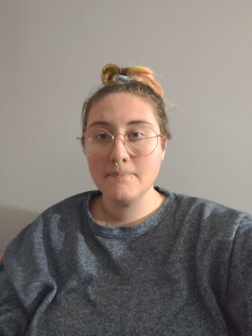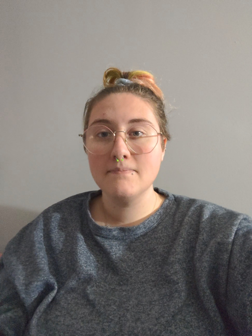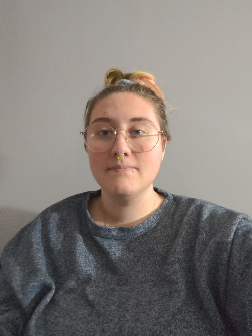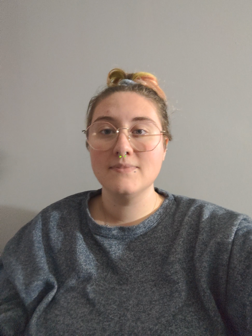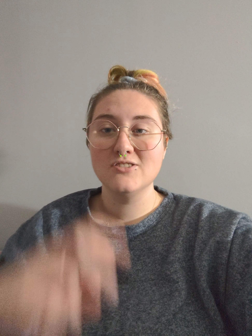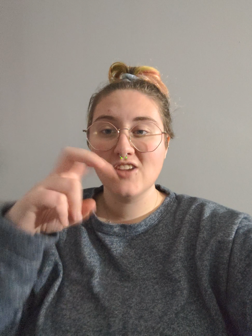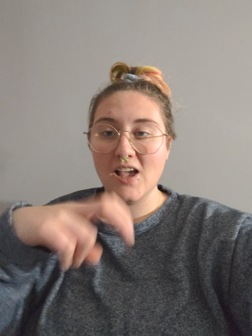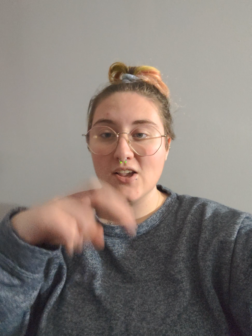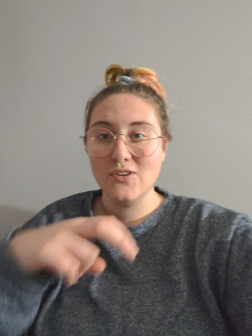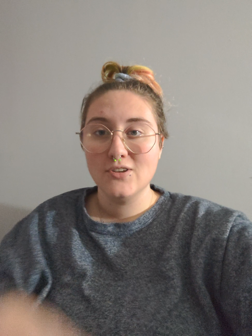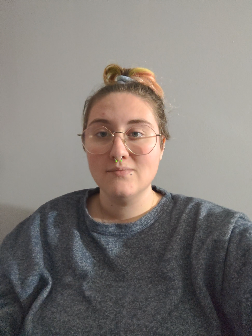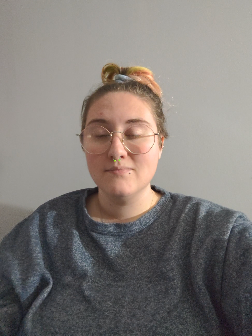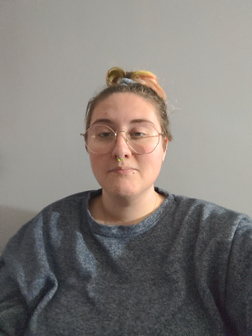chair